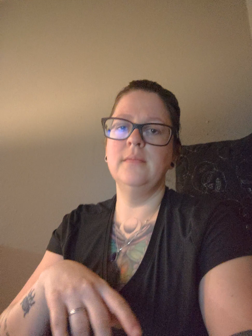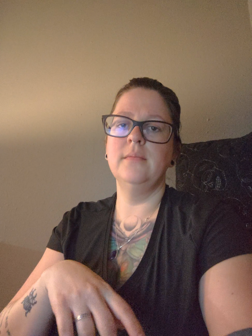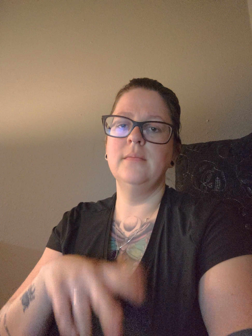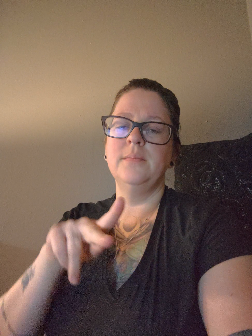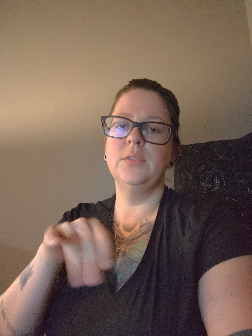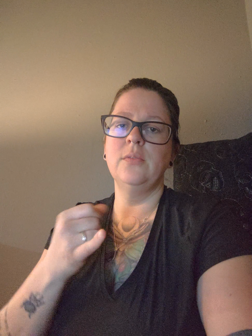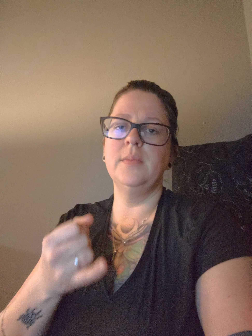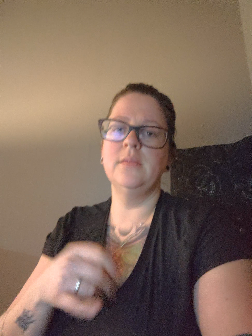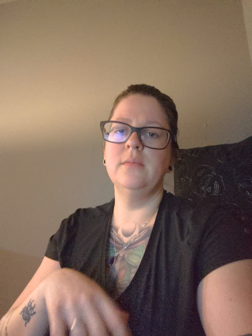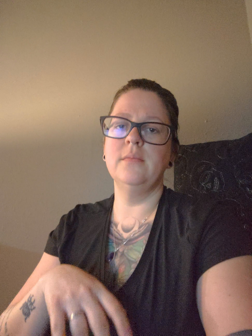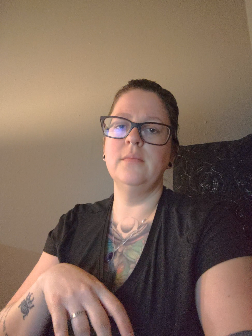pajamas